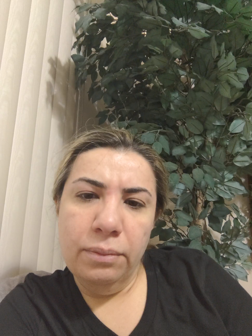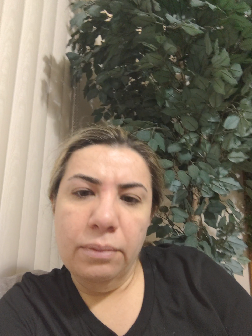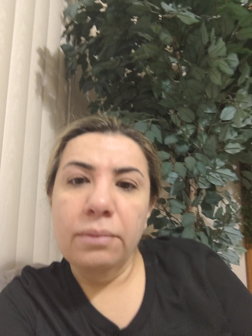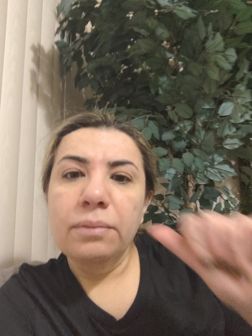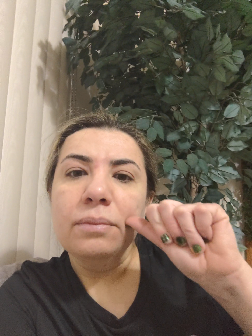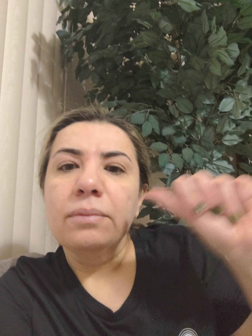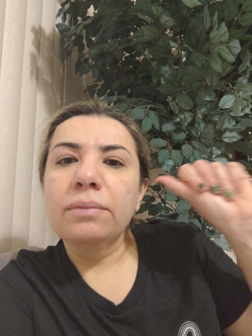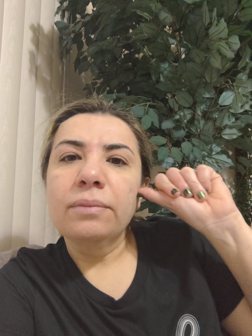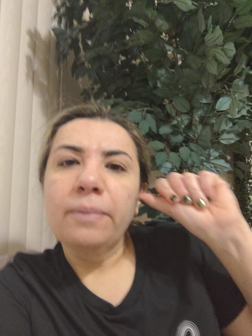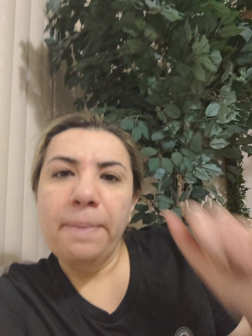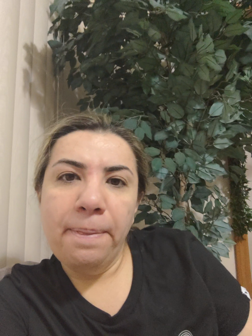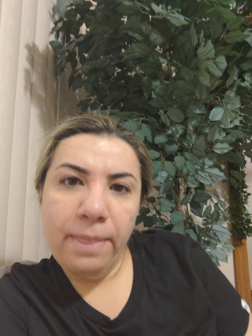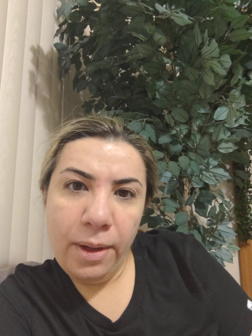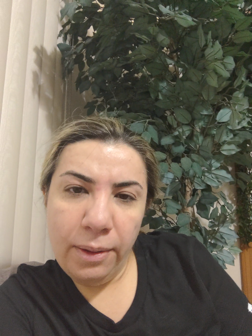yesterday